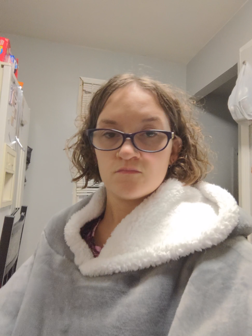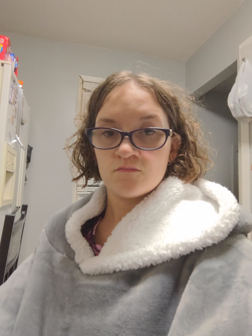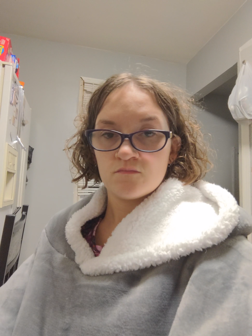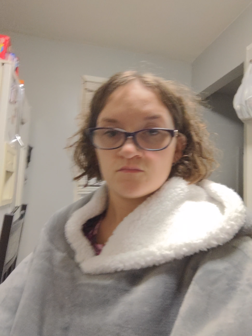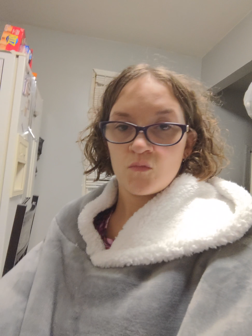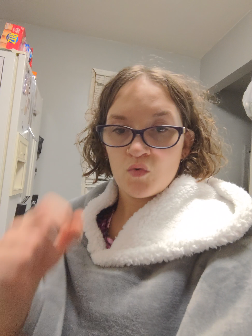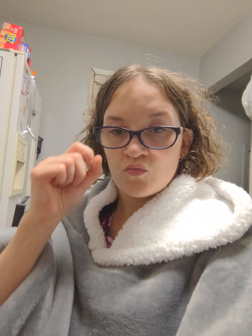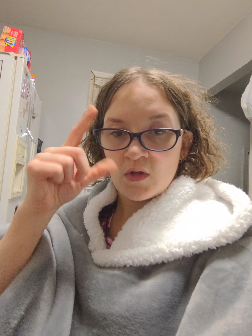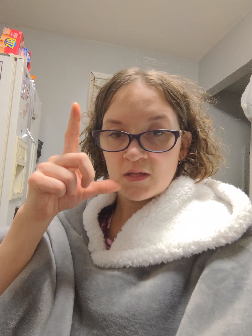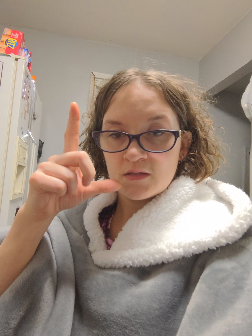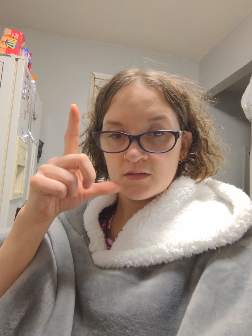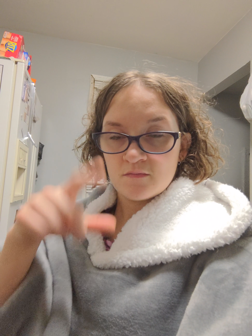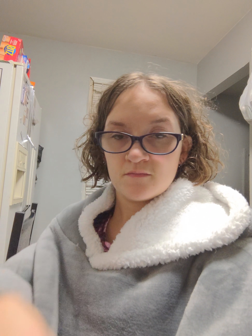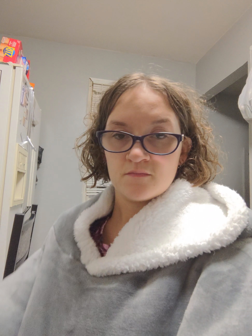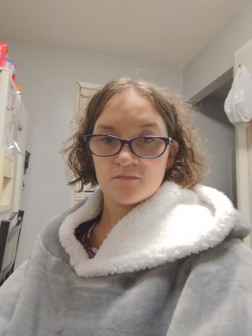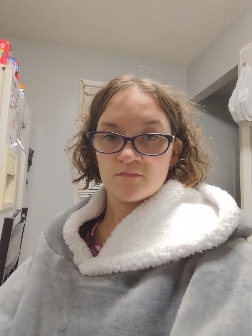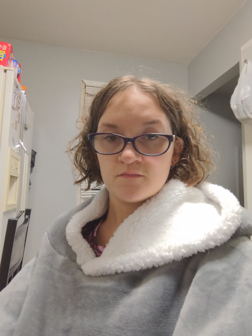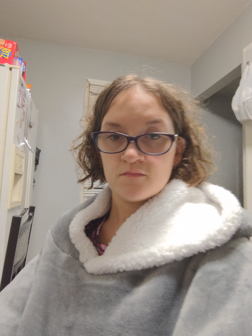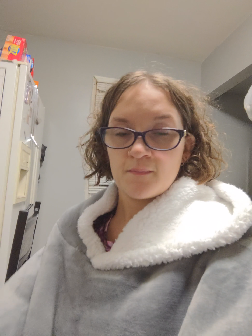awake